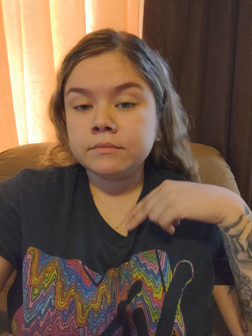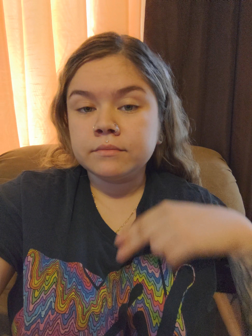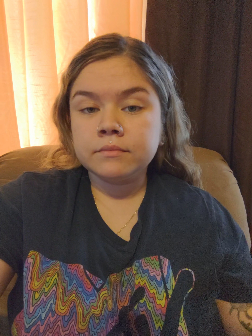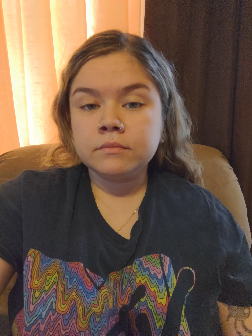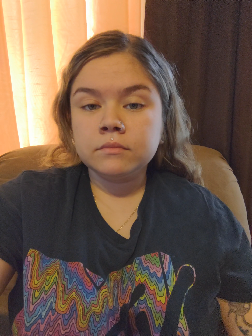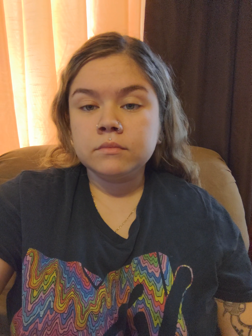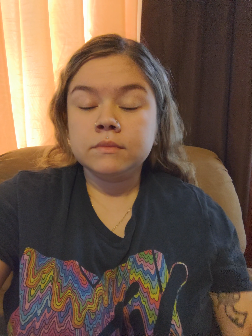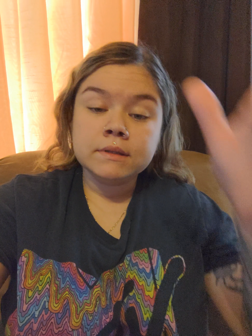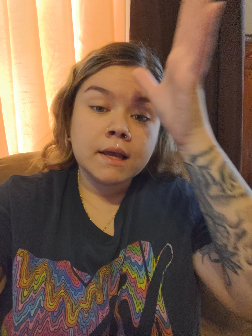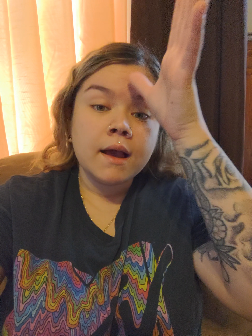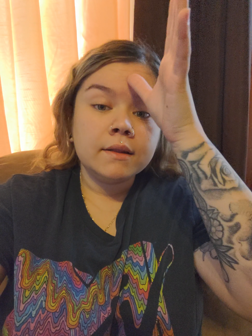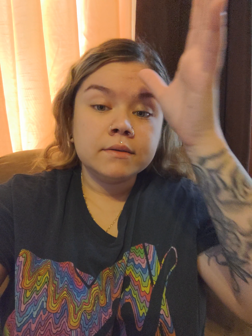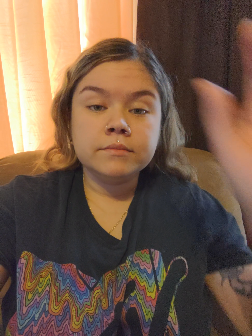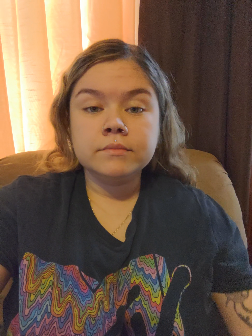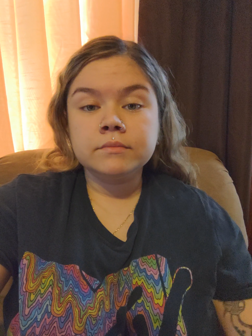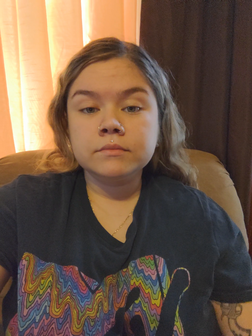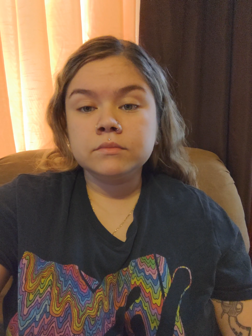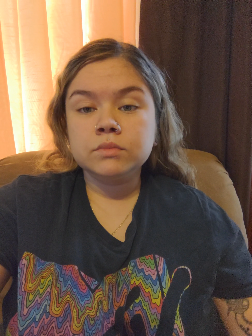daddy